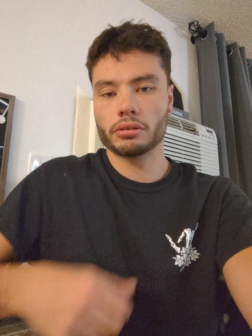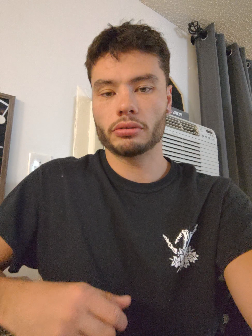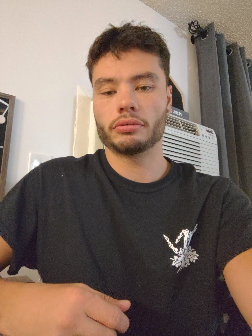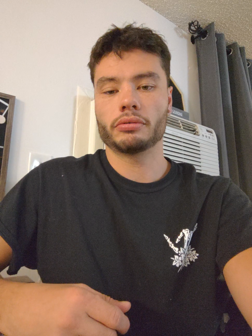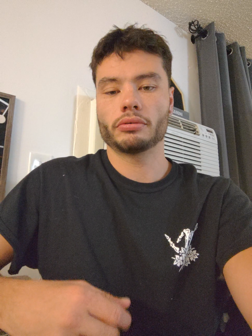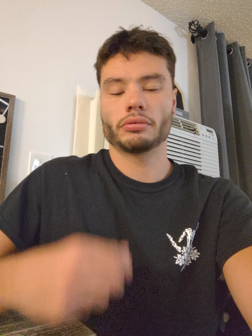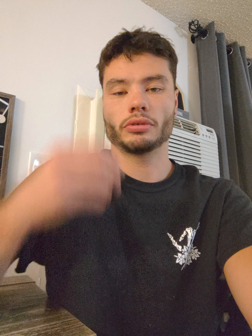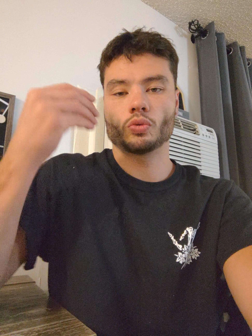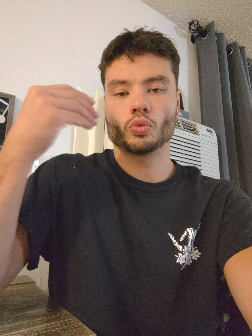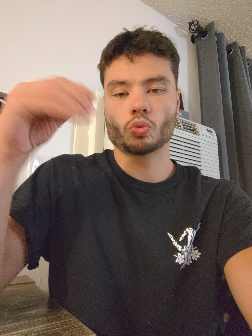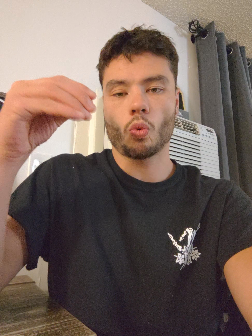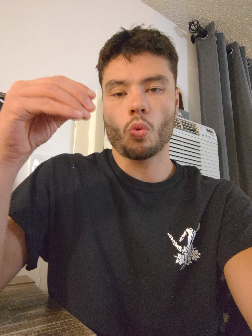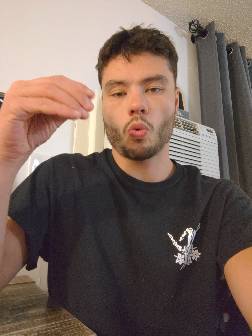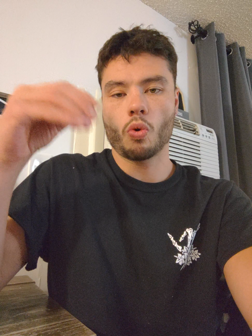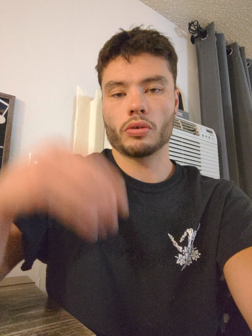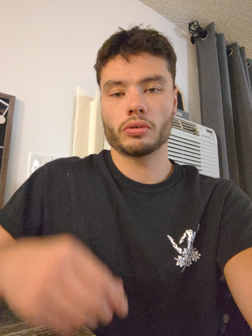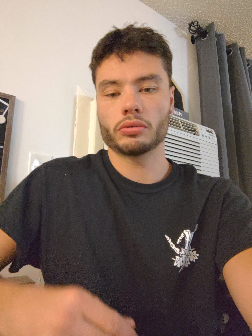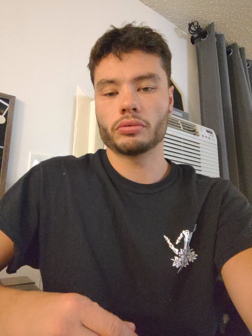store